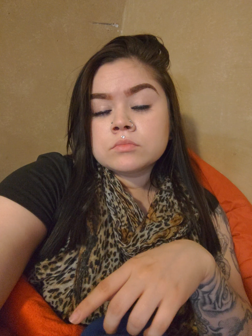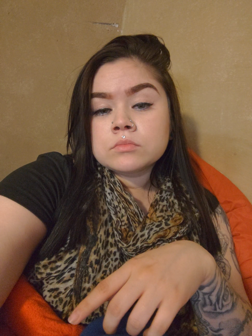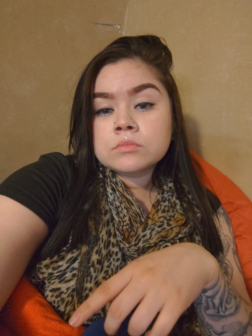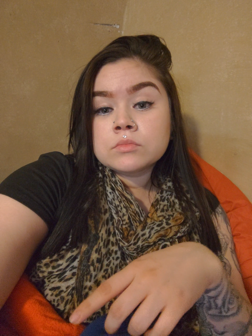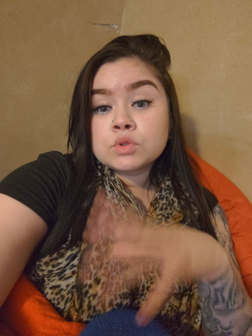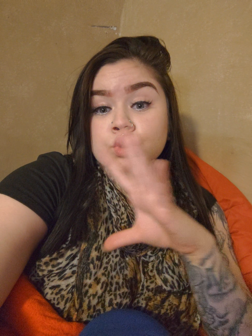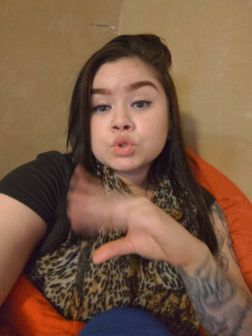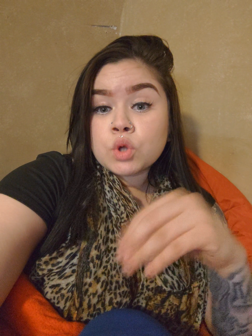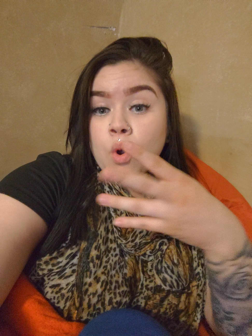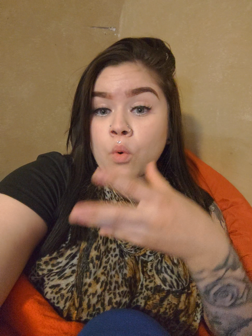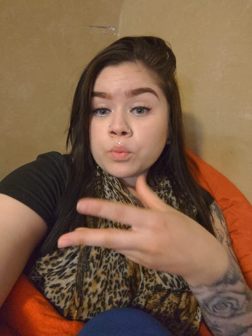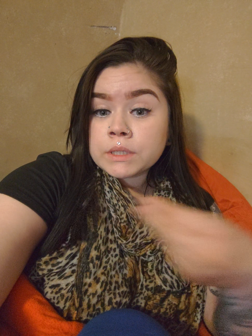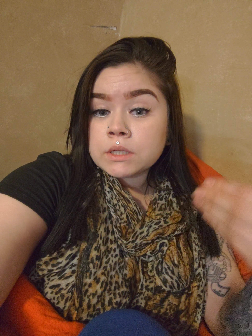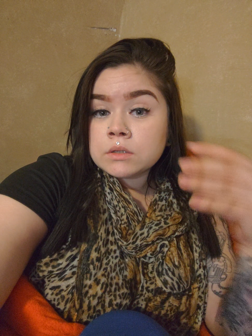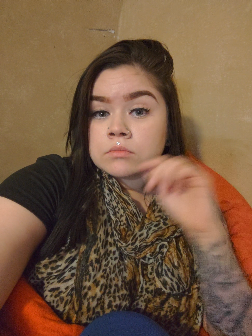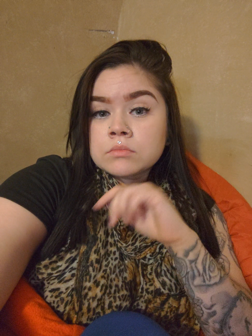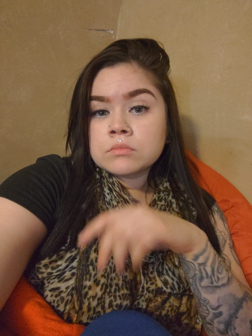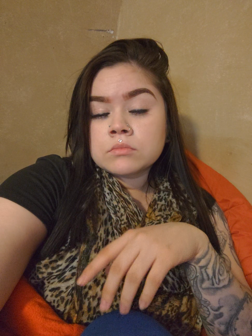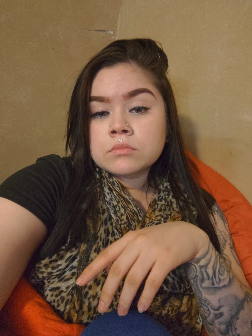story